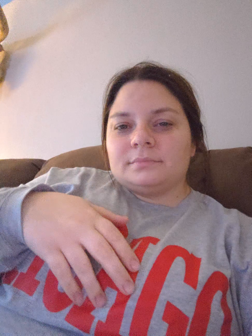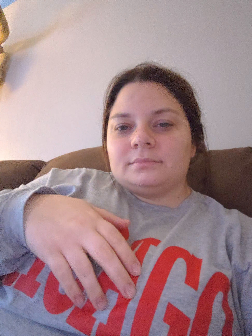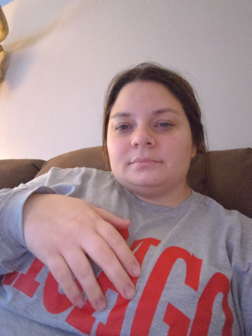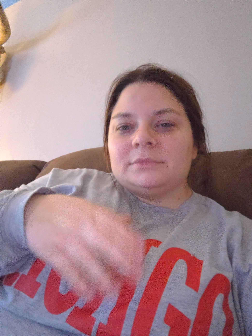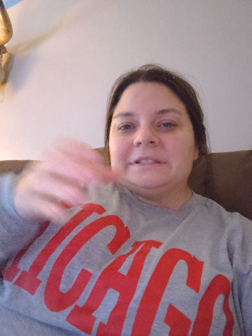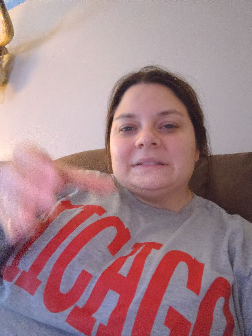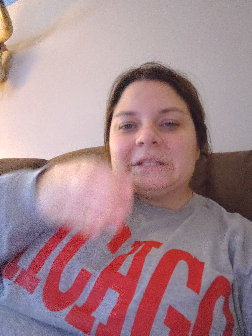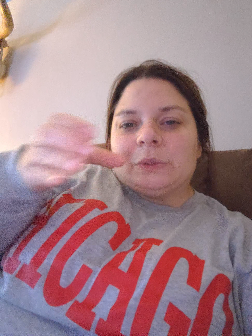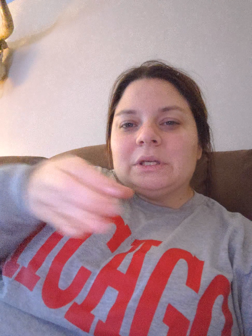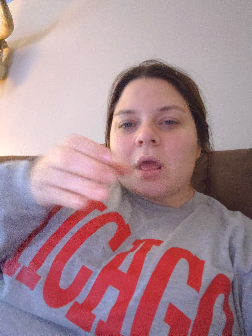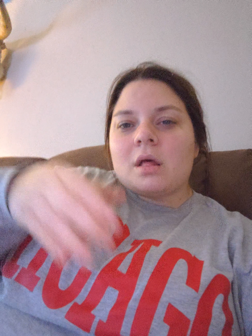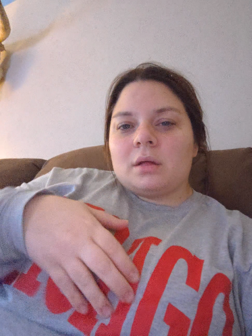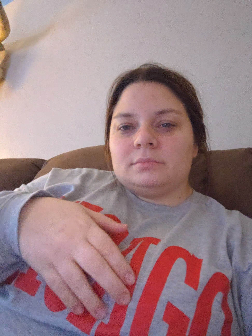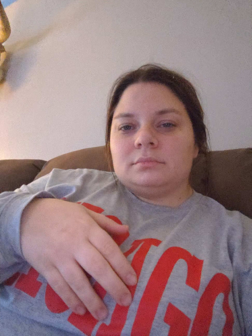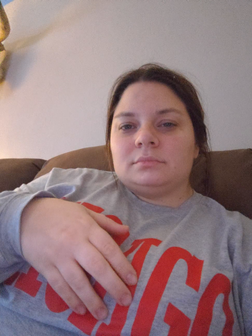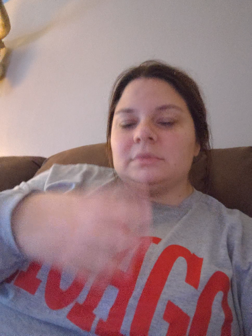cereal